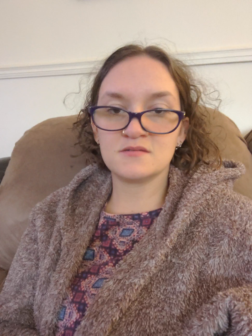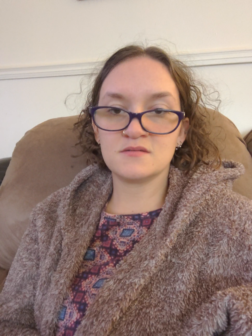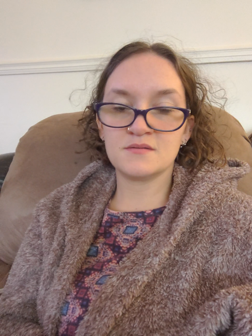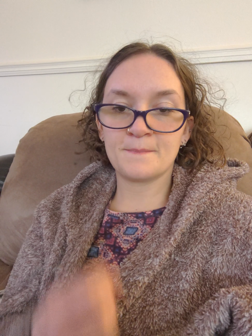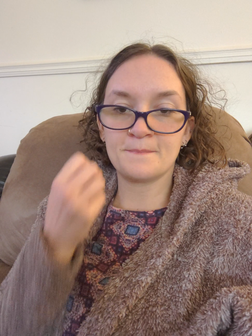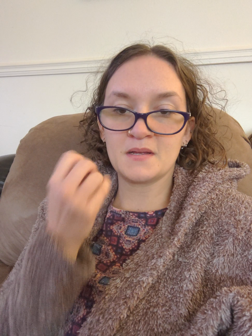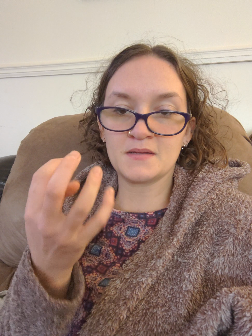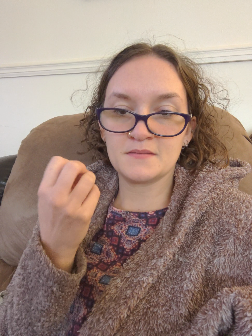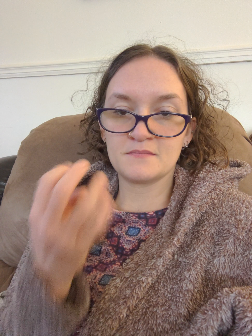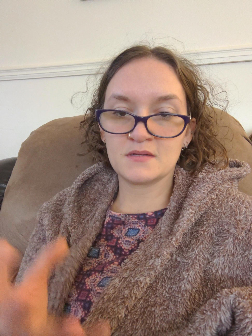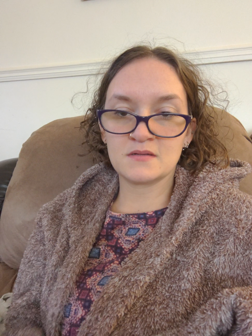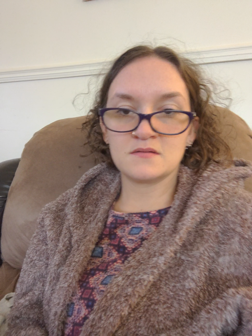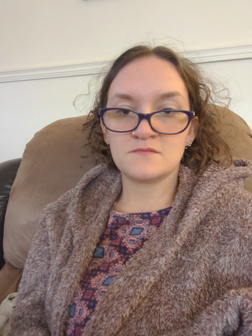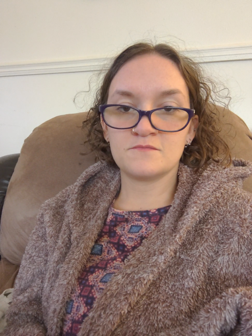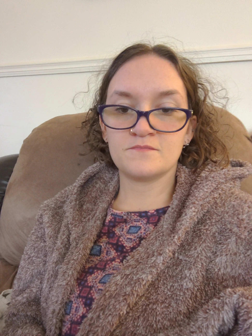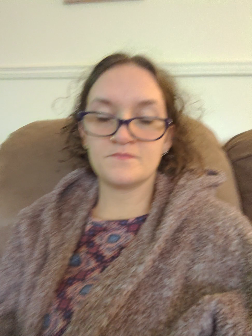many